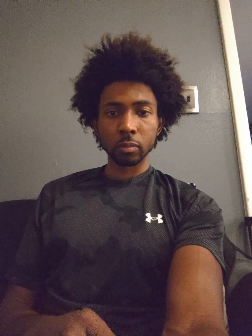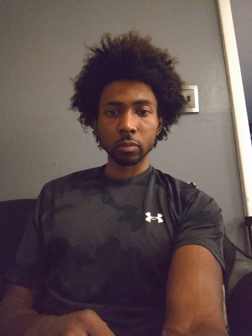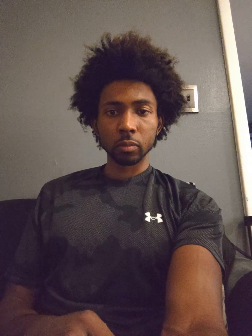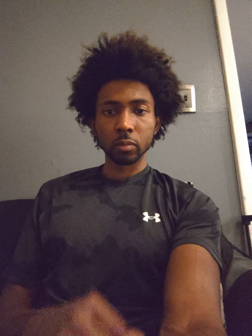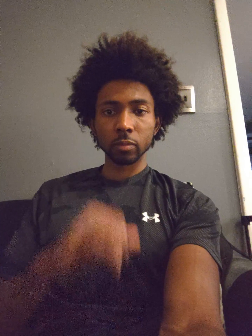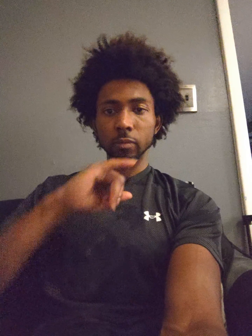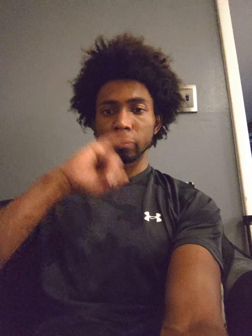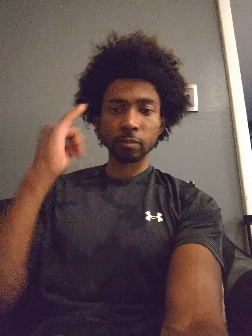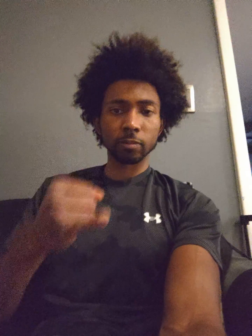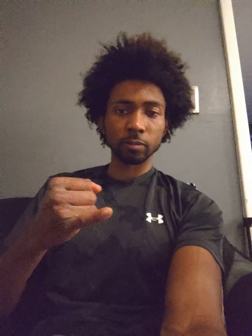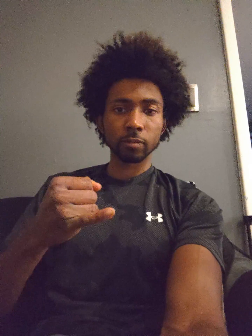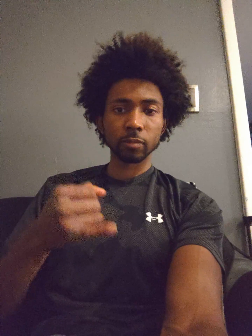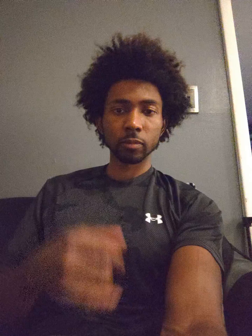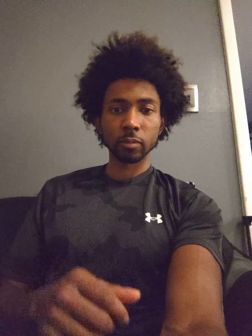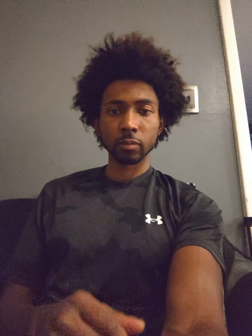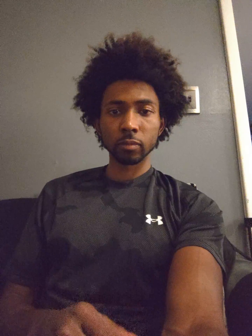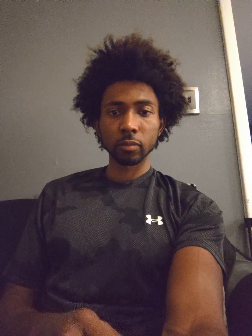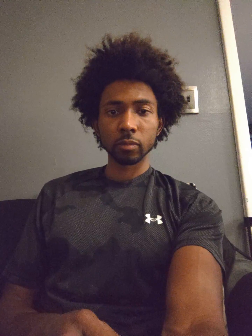last